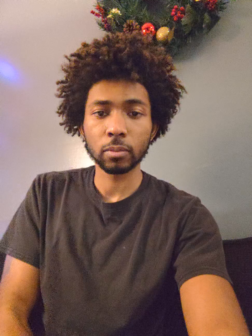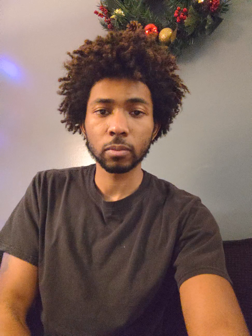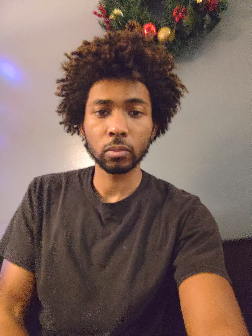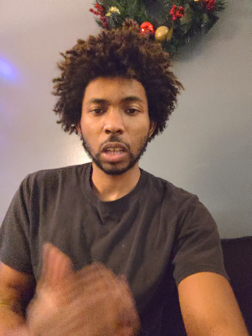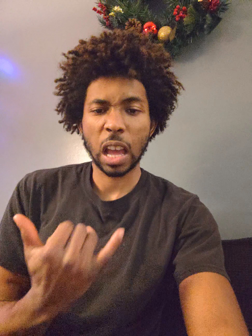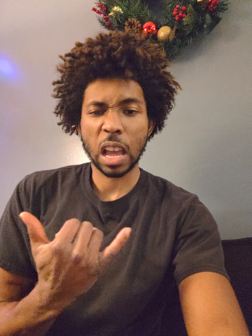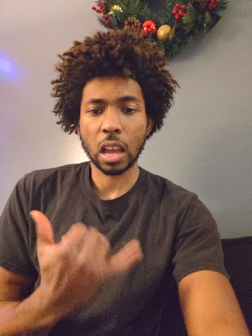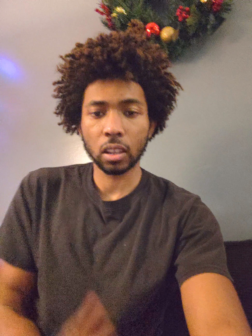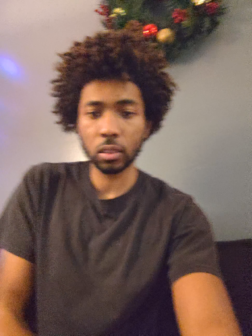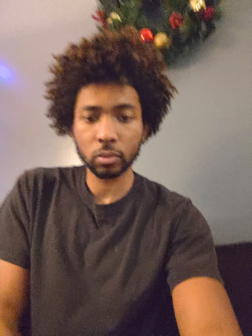now